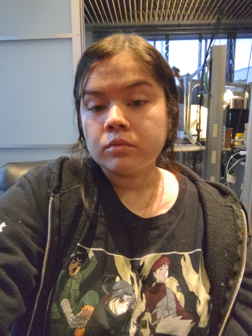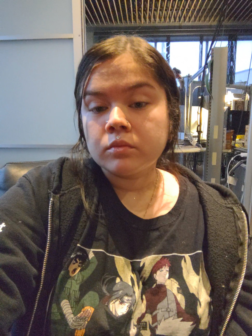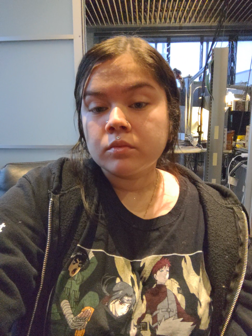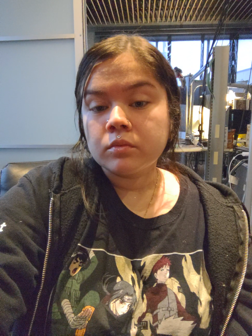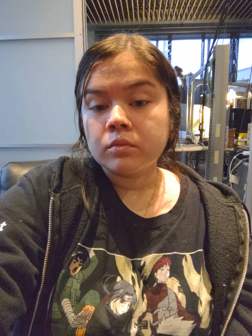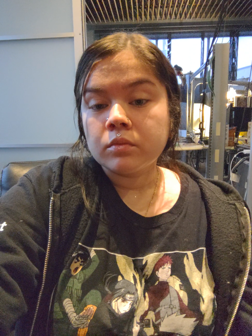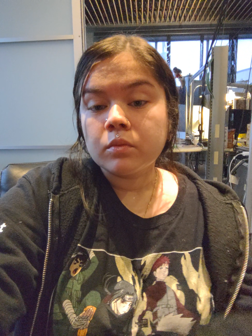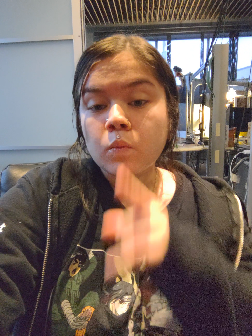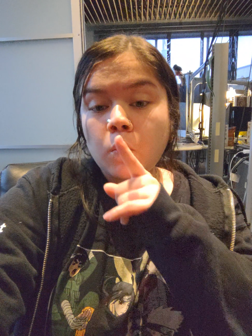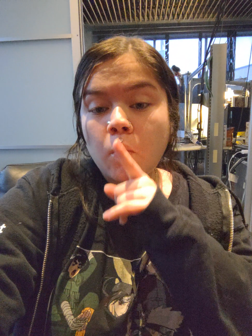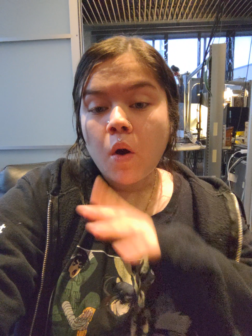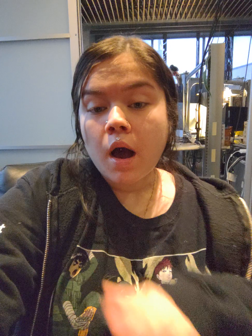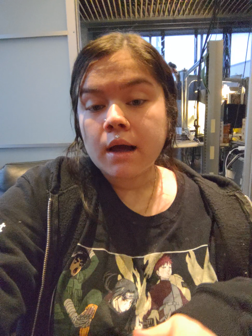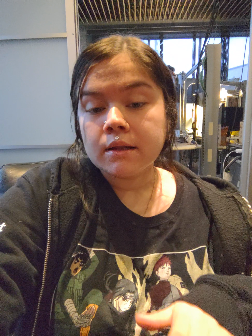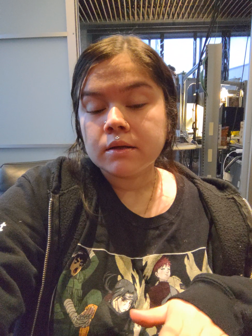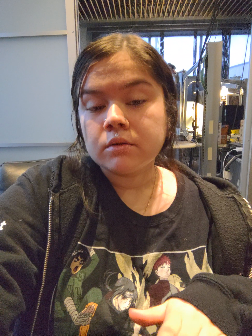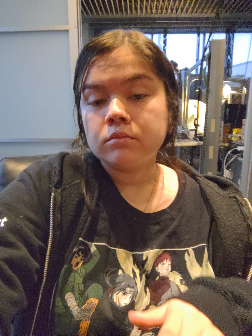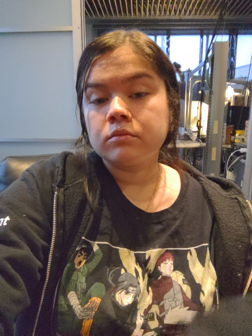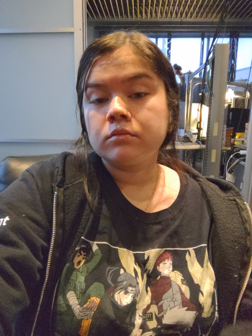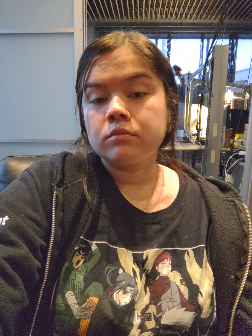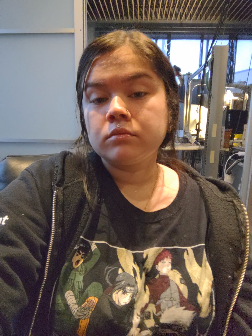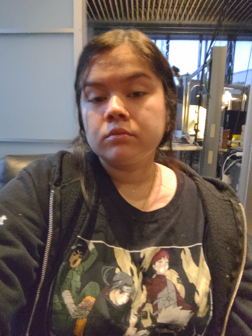quiet